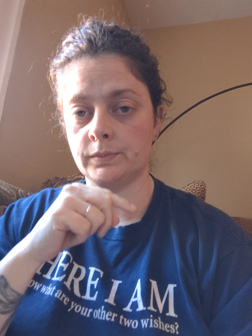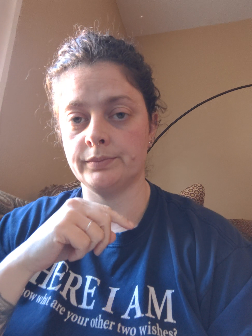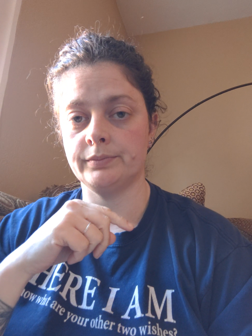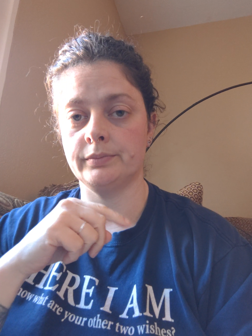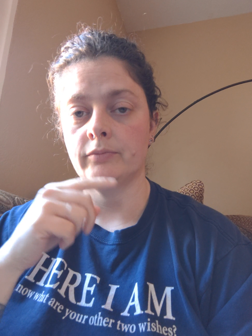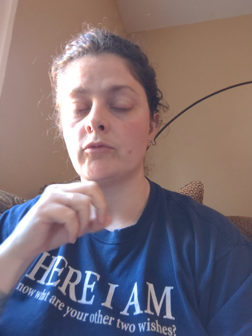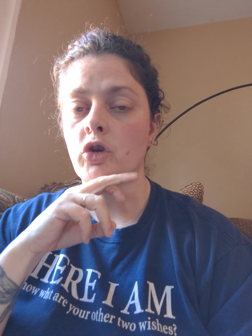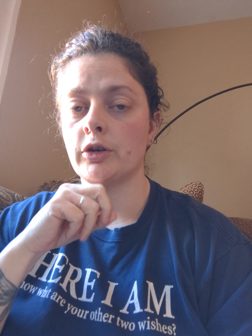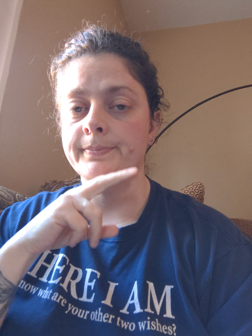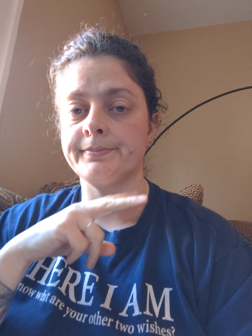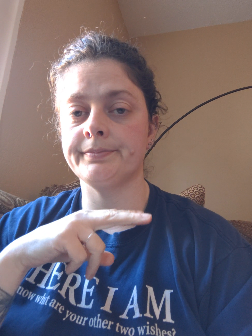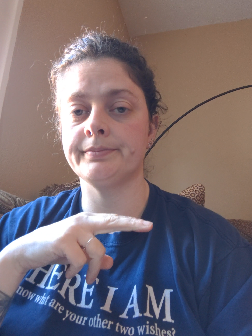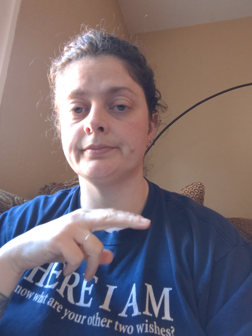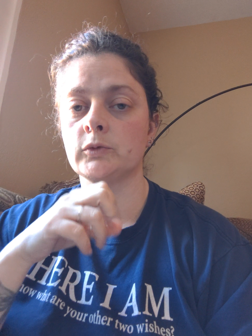frog